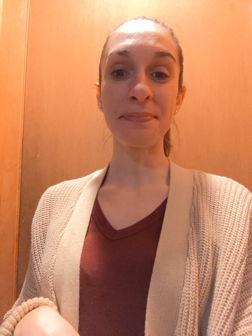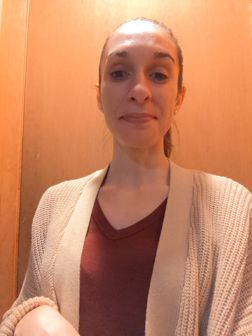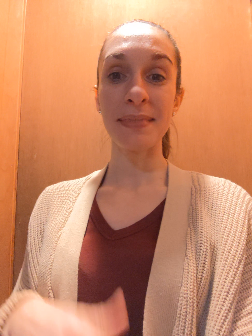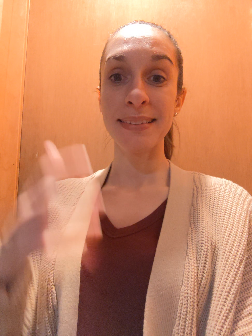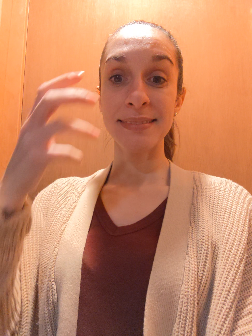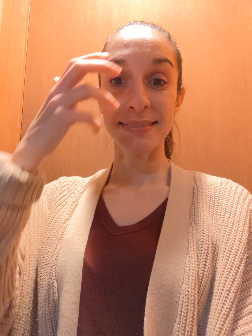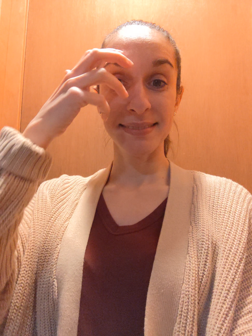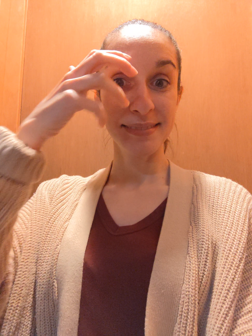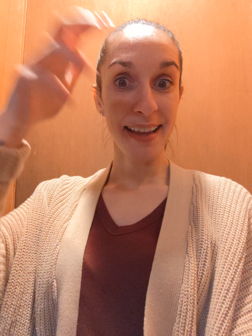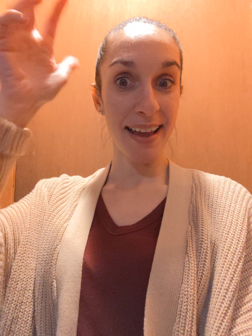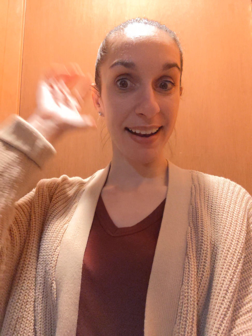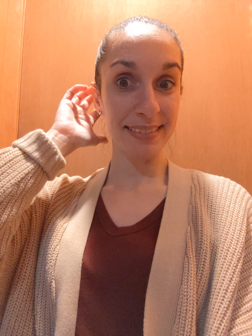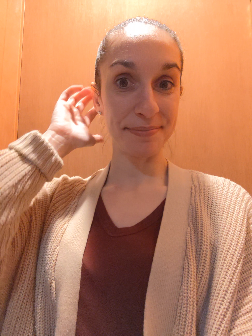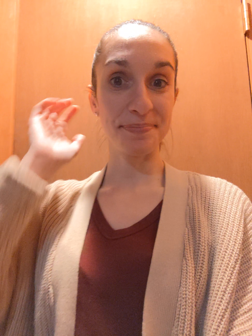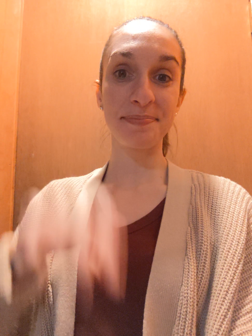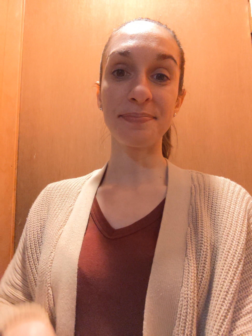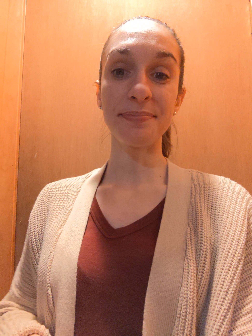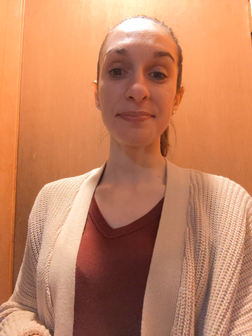lion